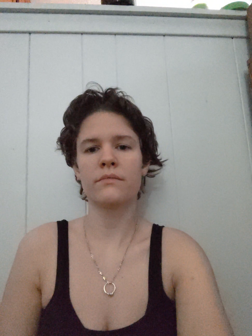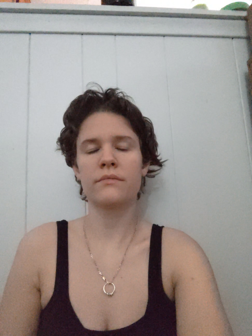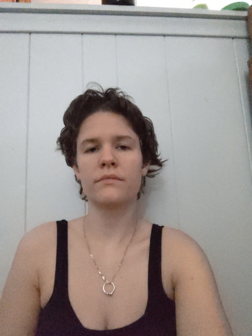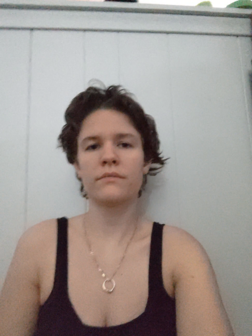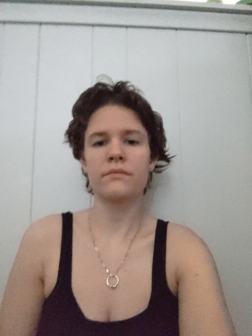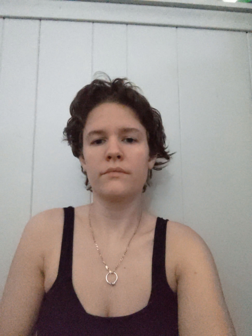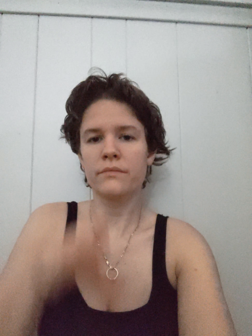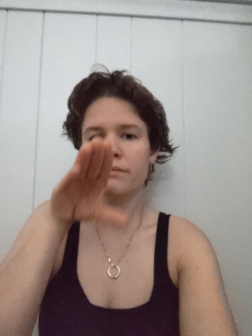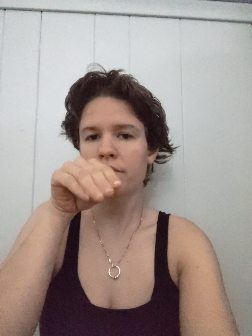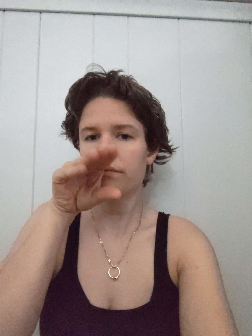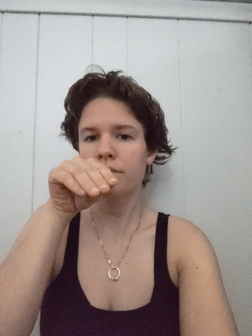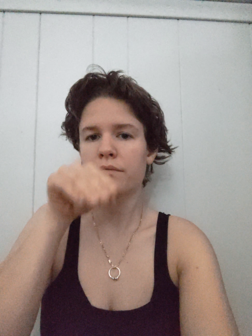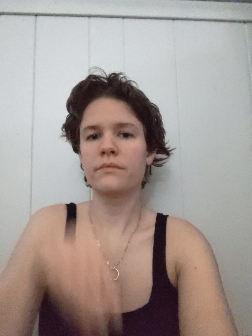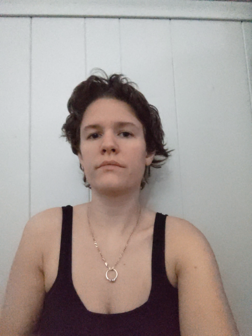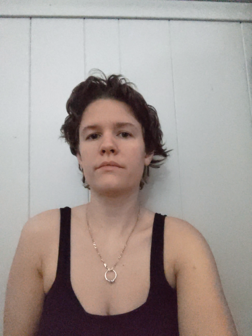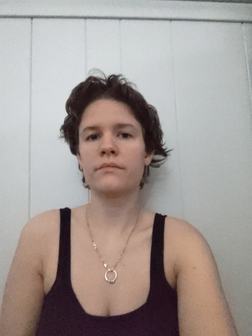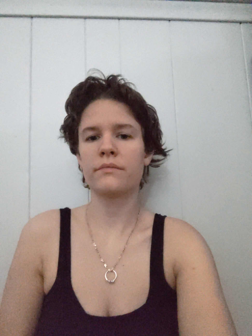goose